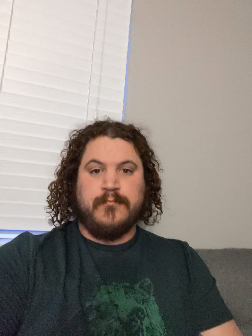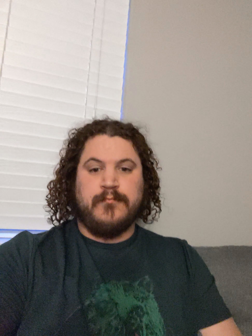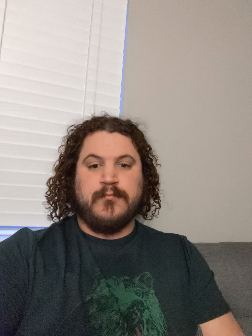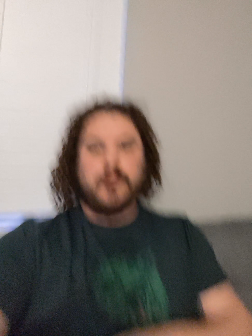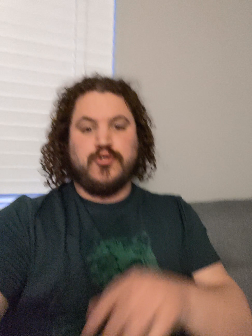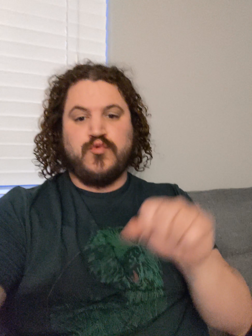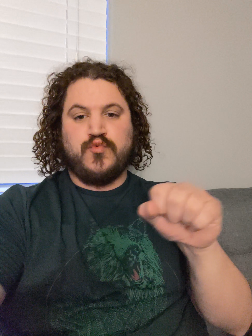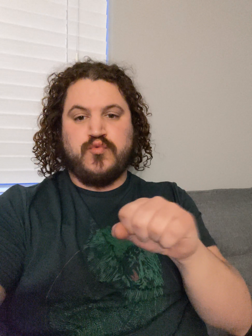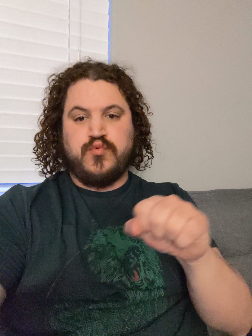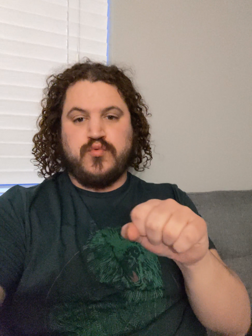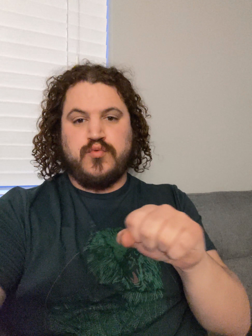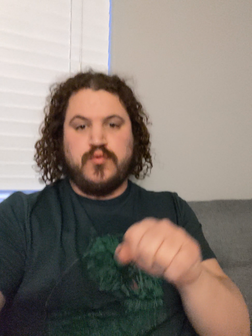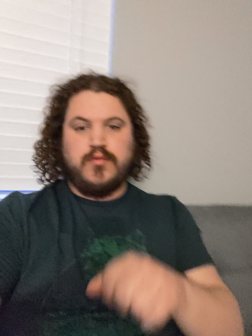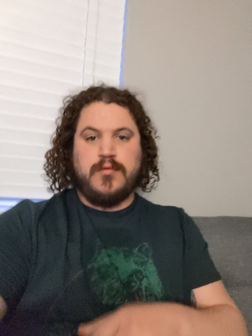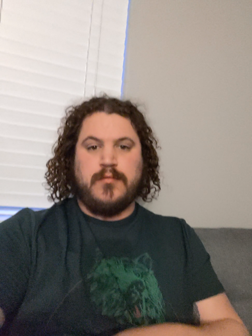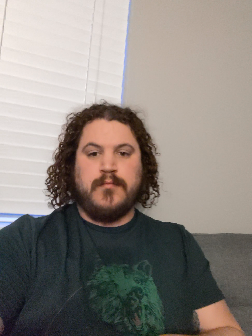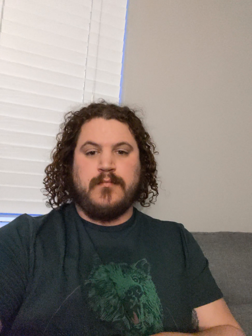shoe